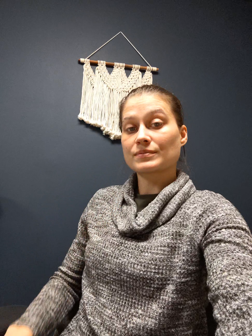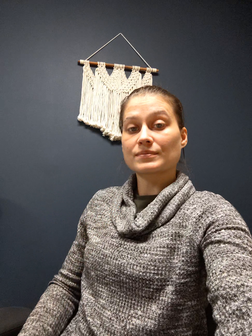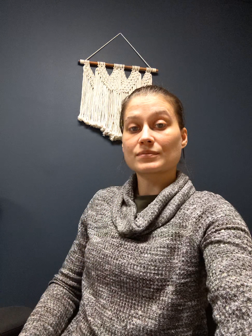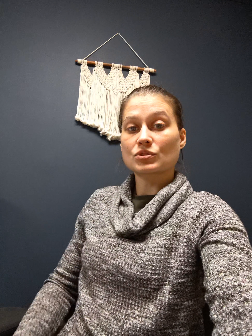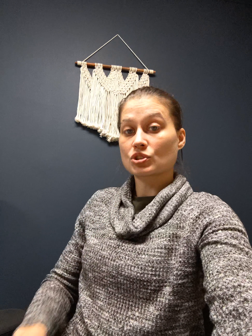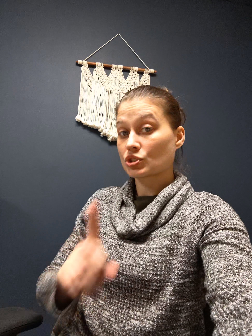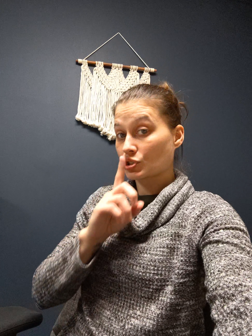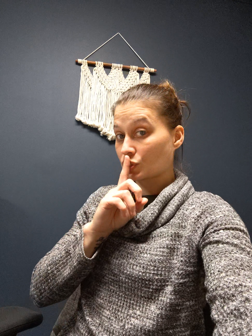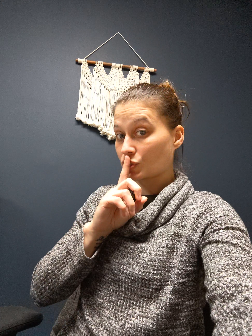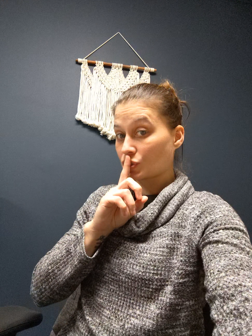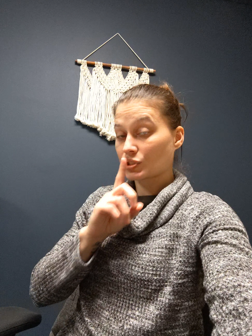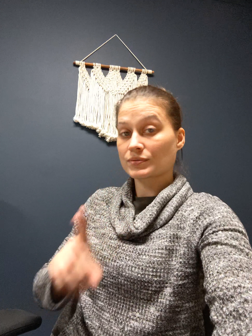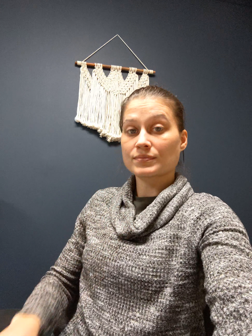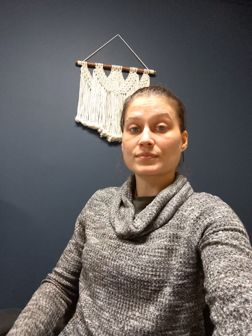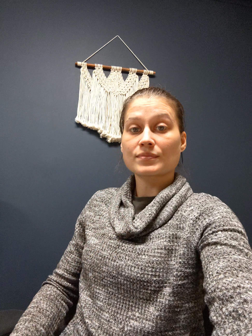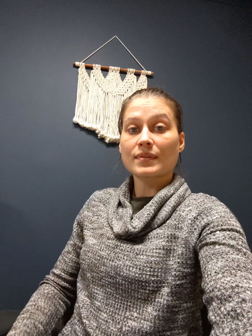shhh